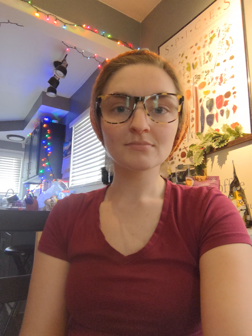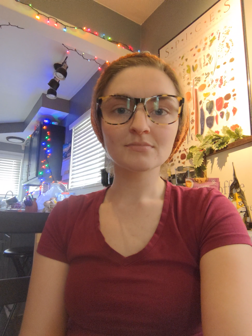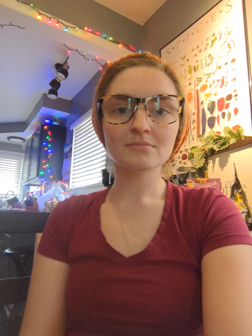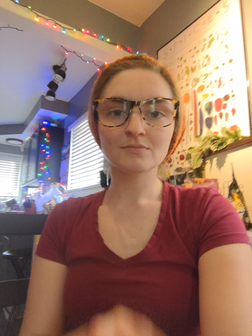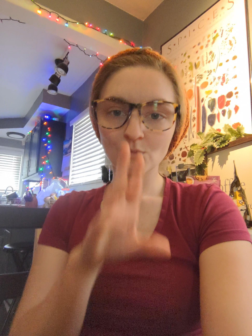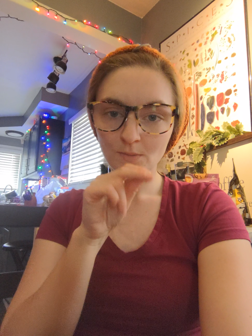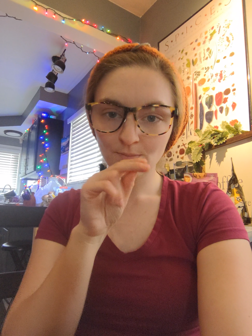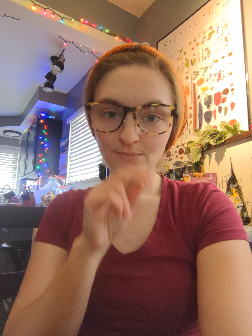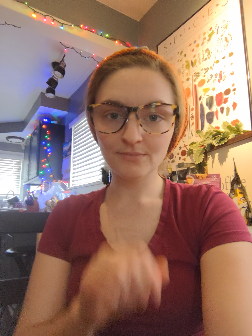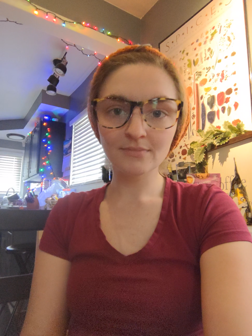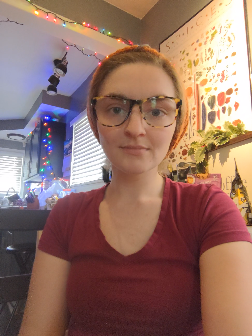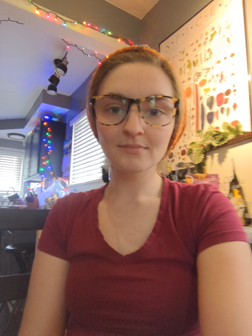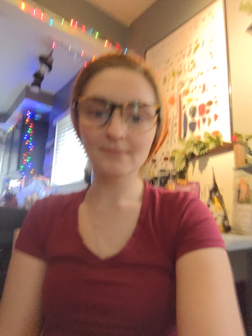goose